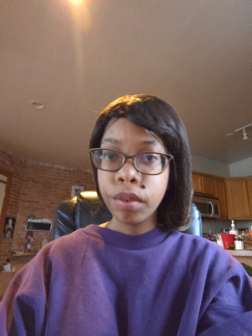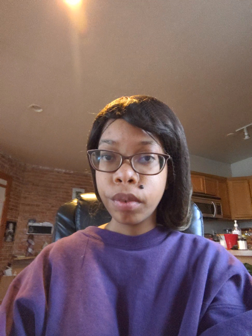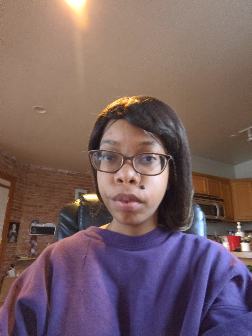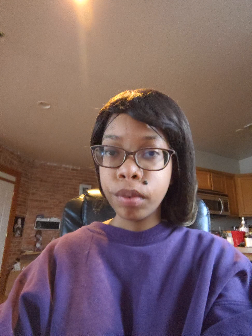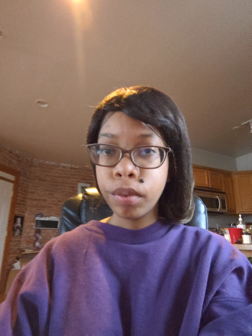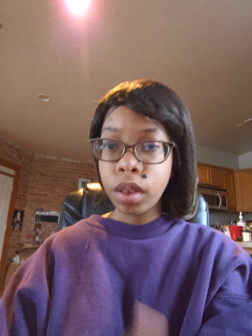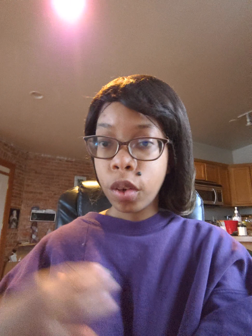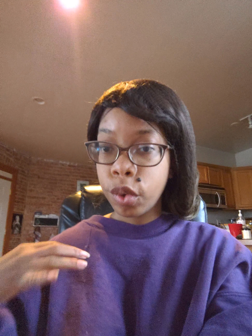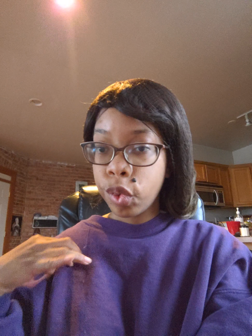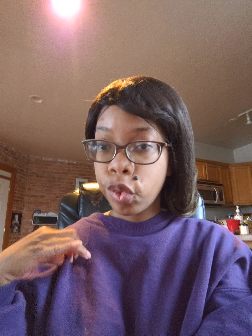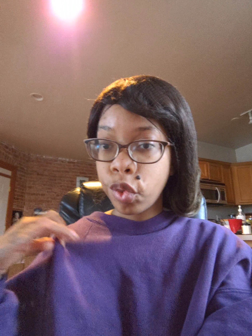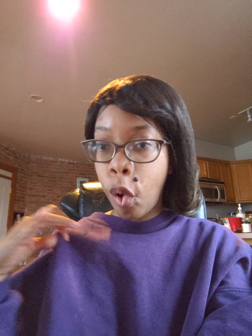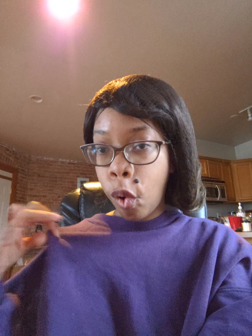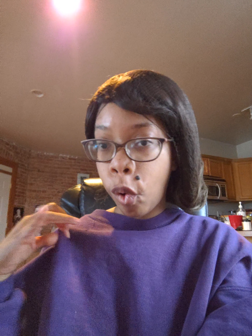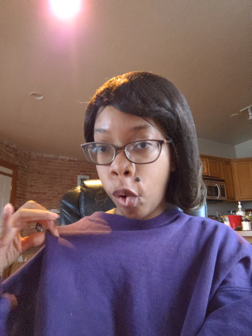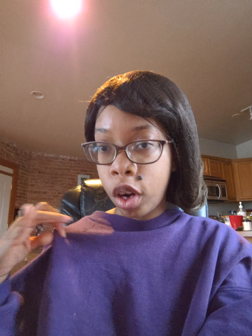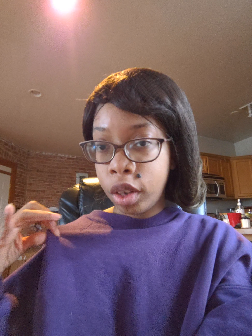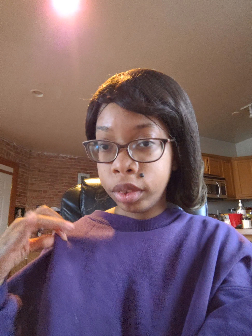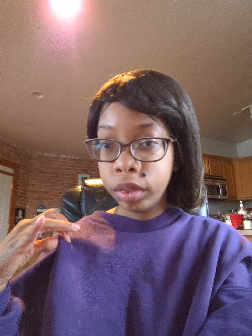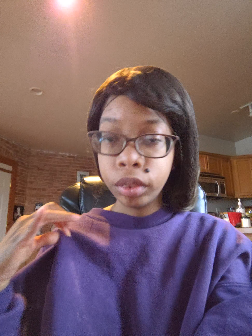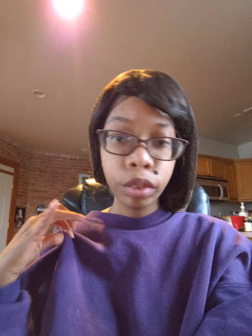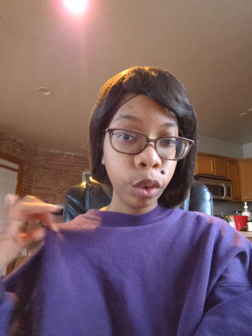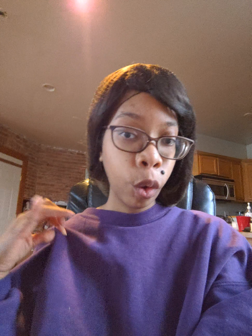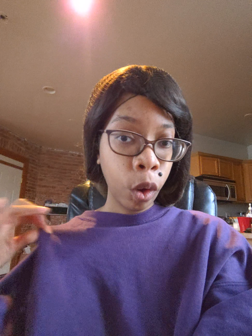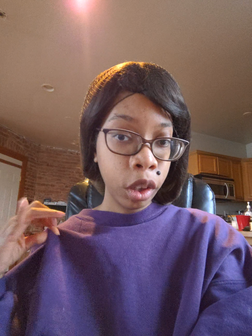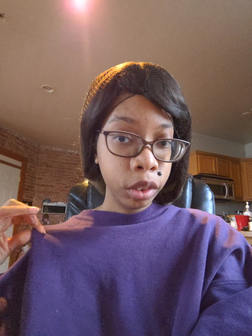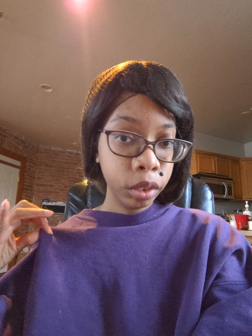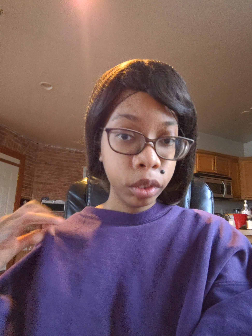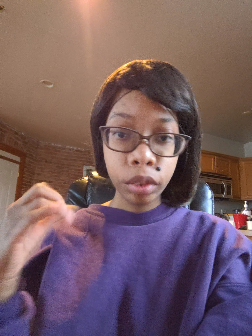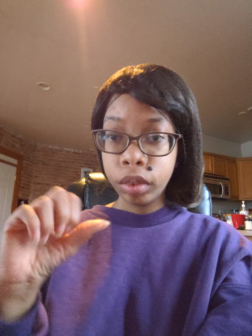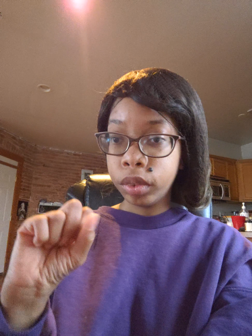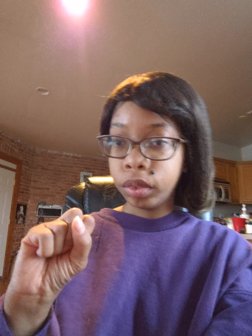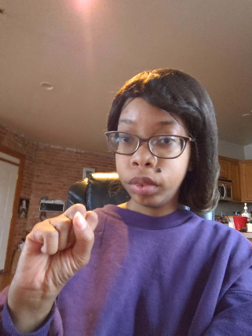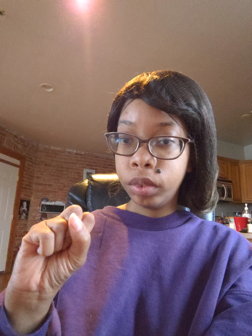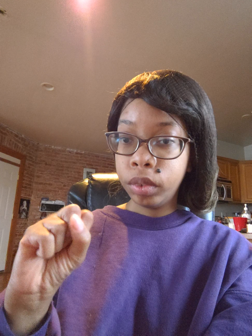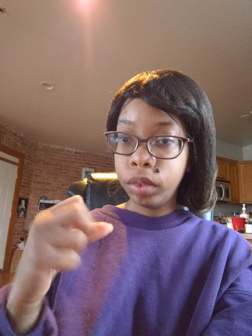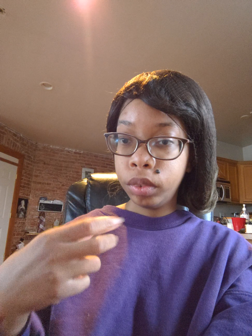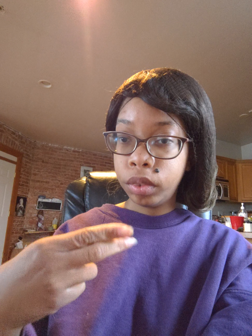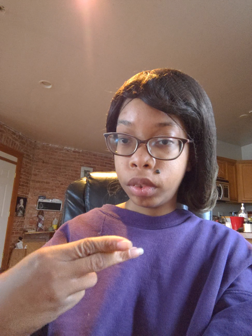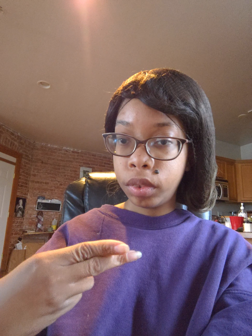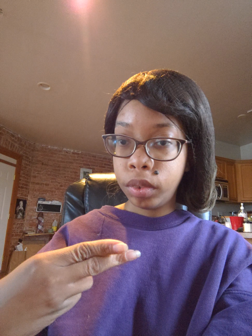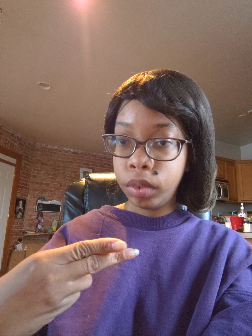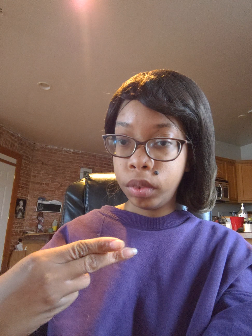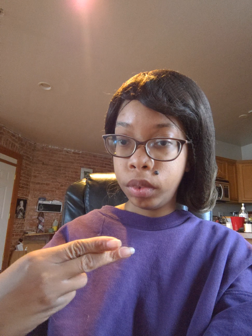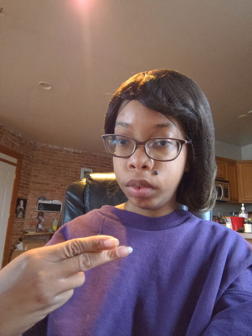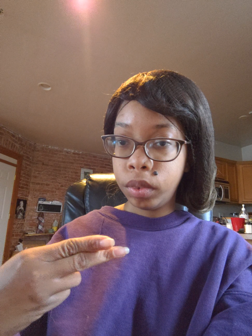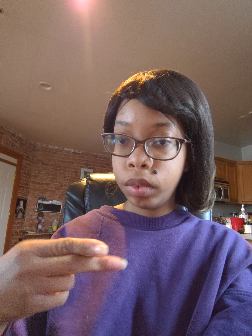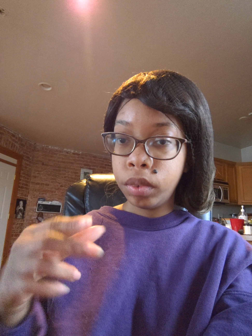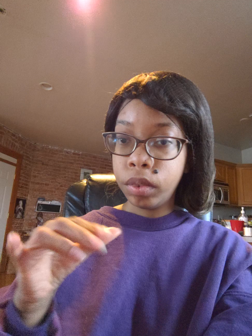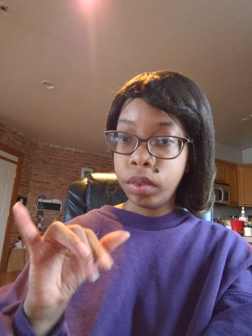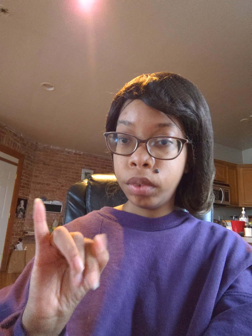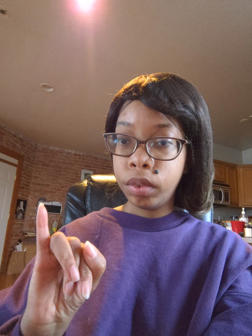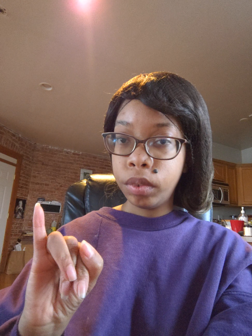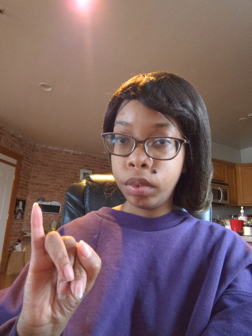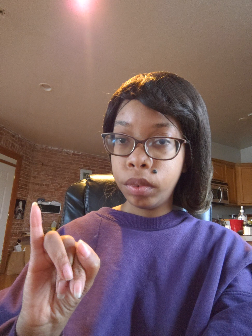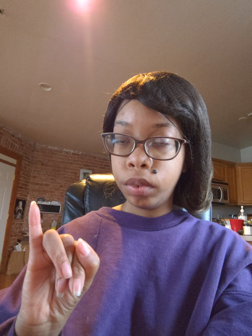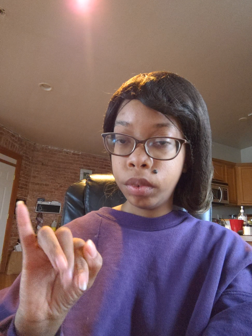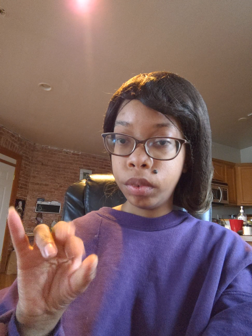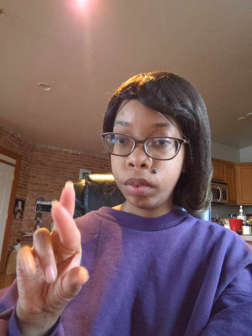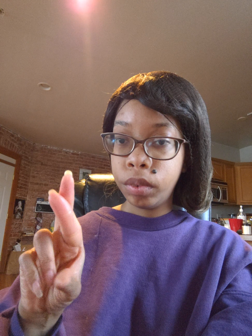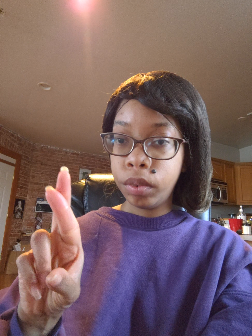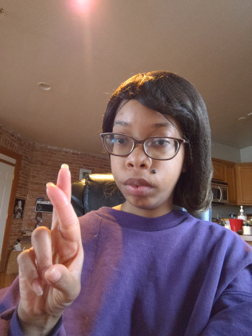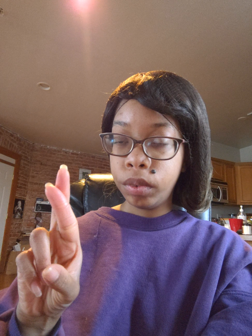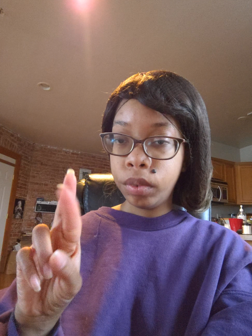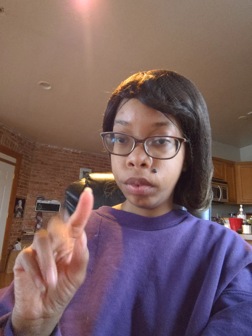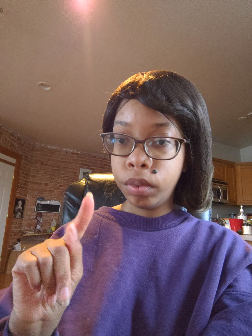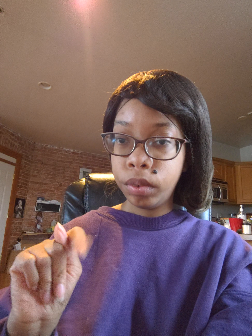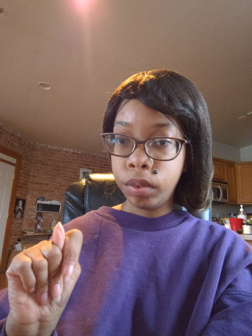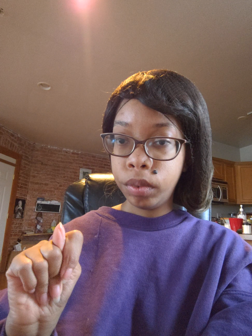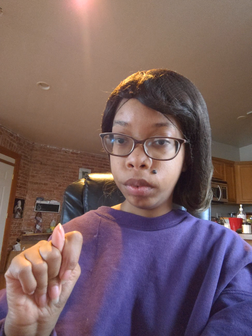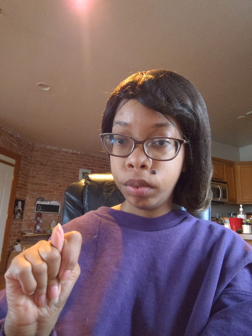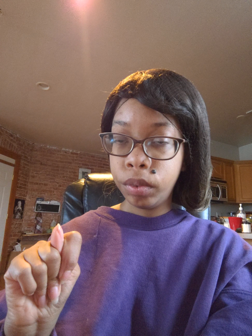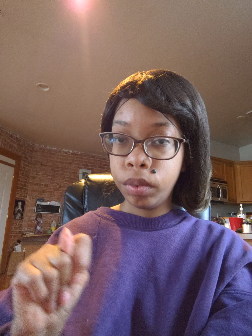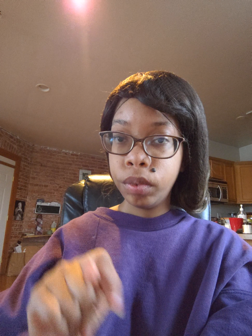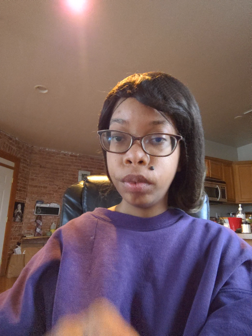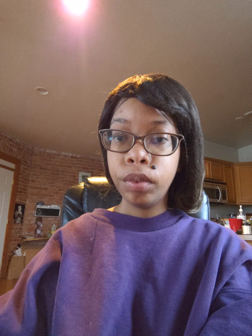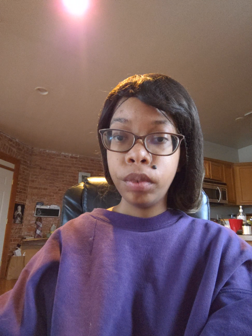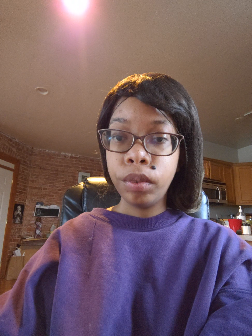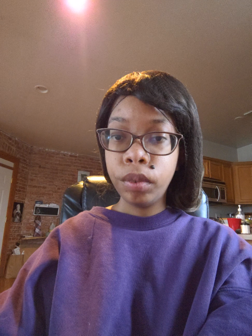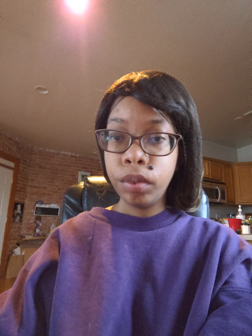shirt